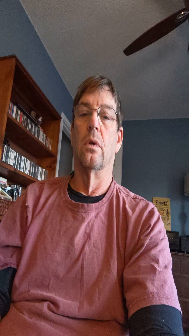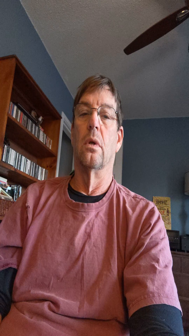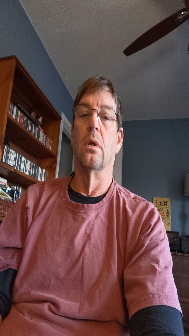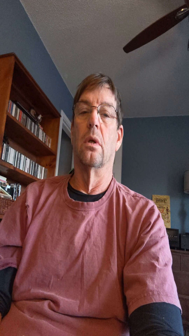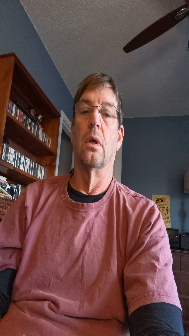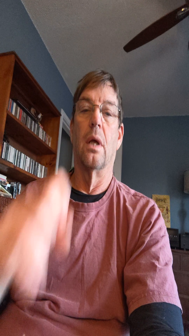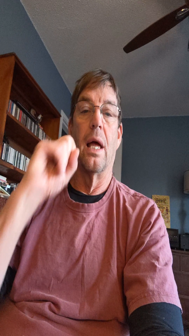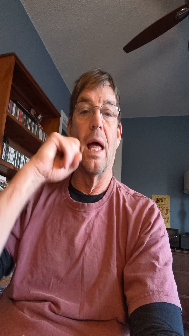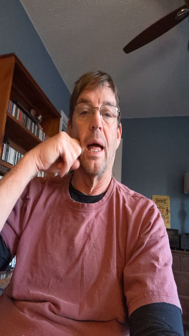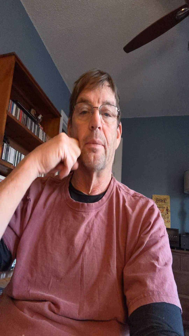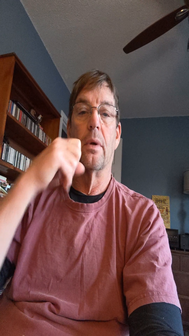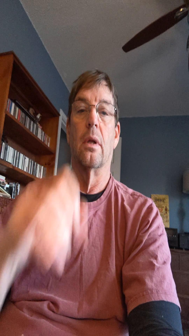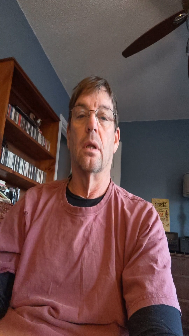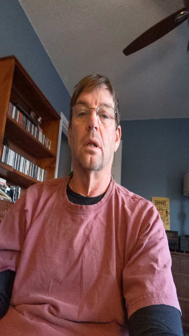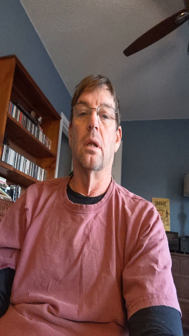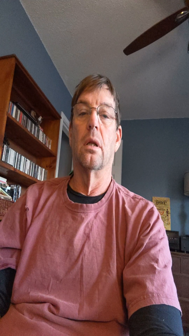apple